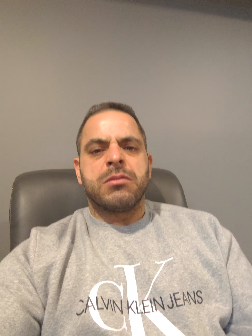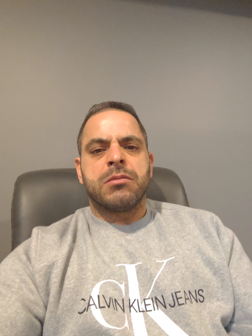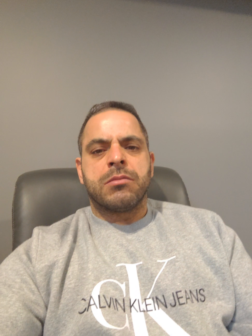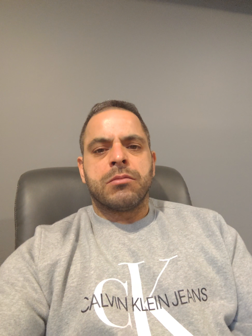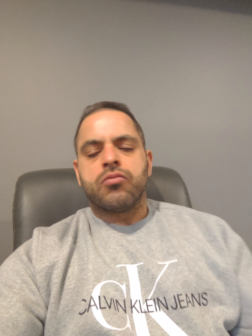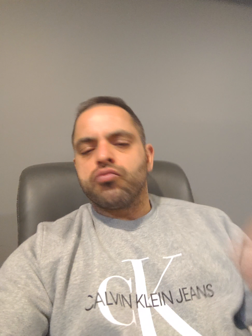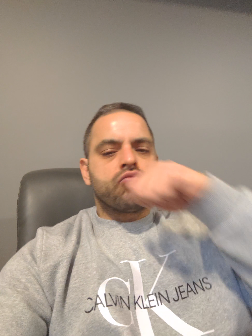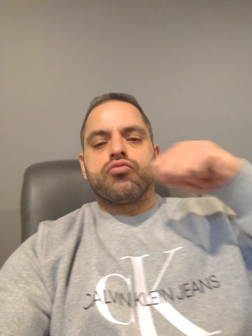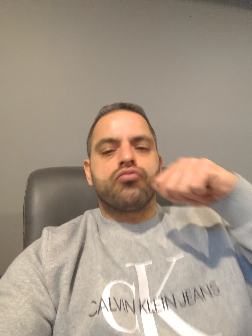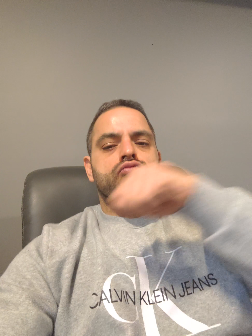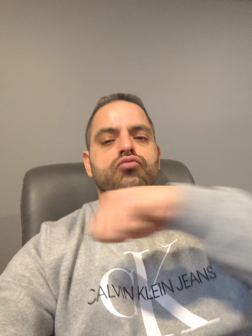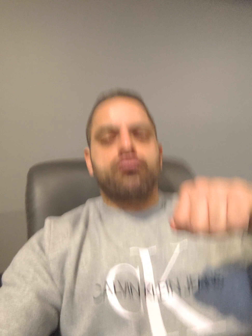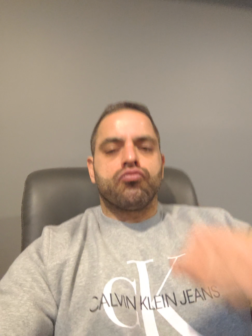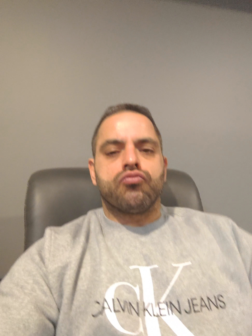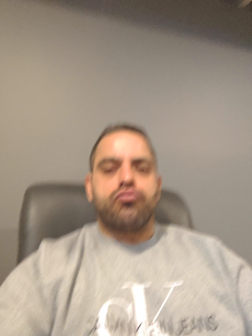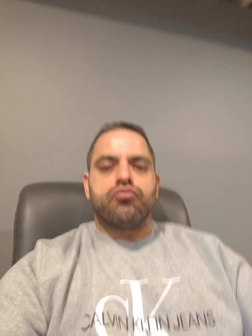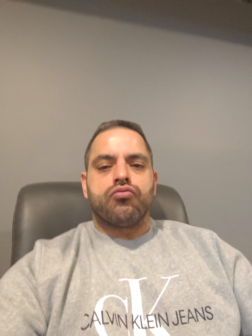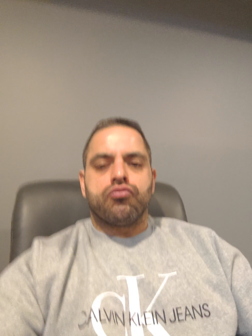toothbrush